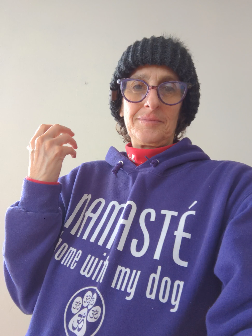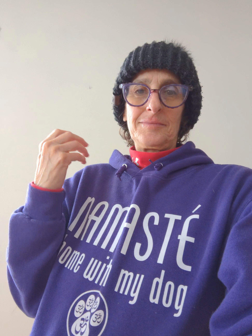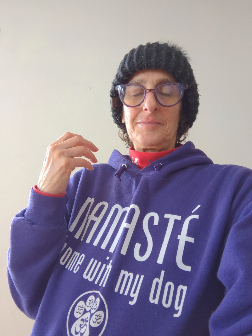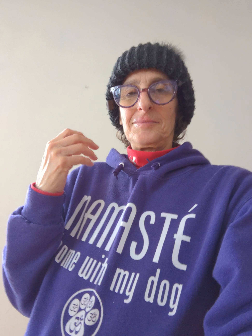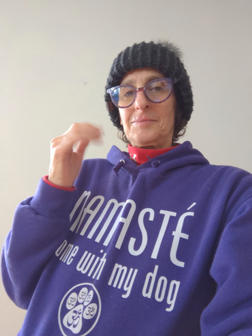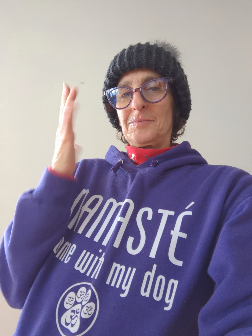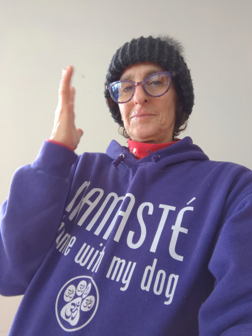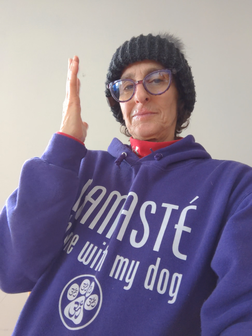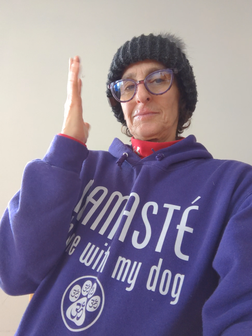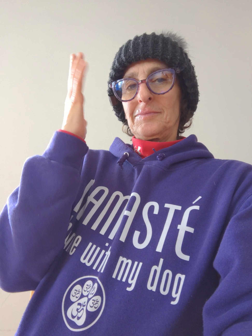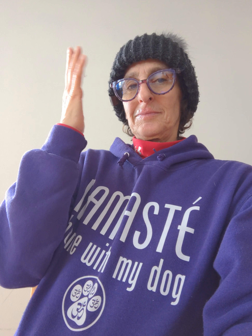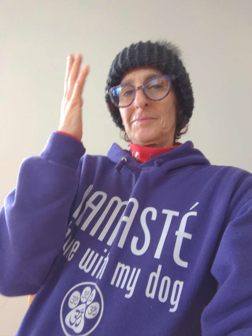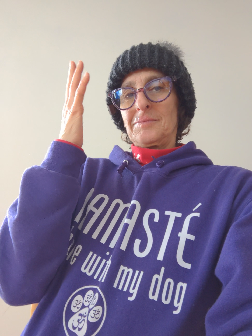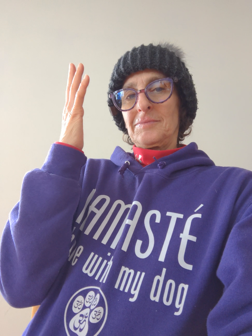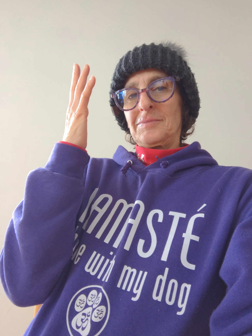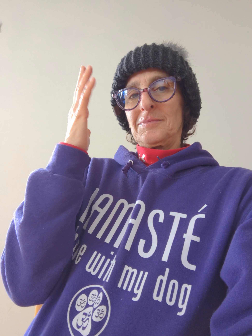tree